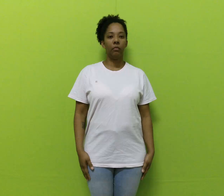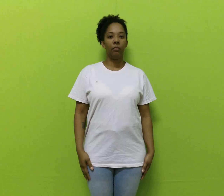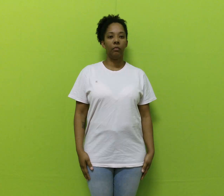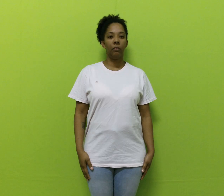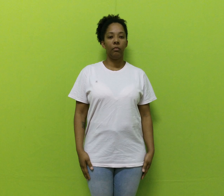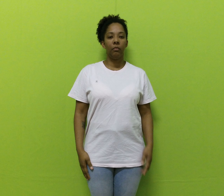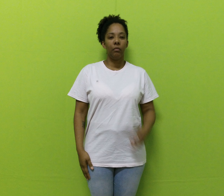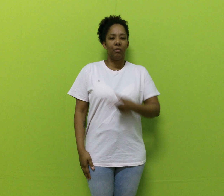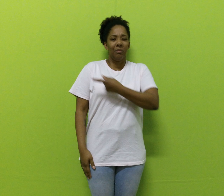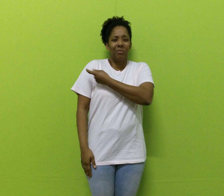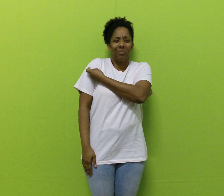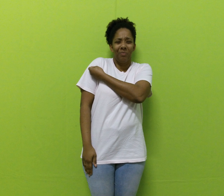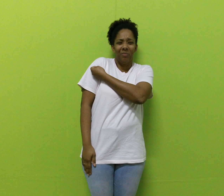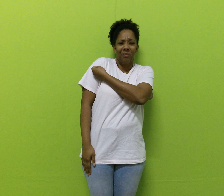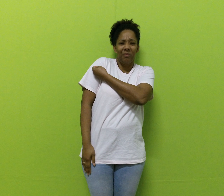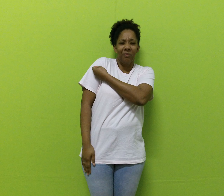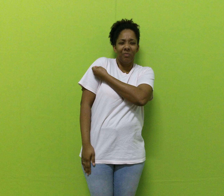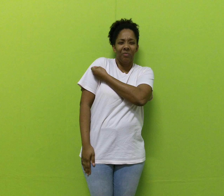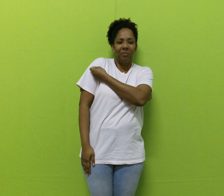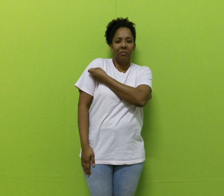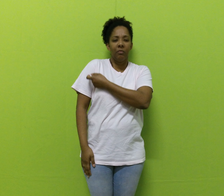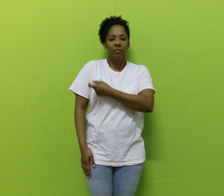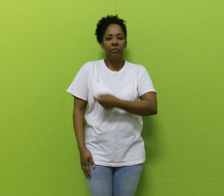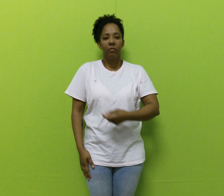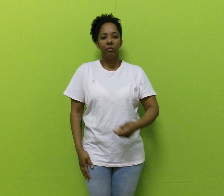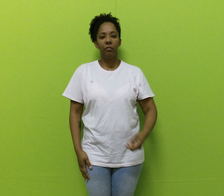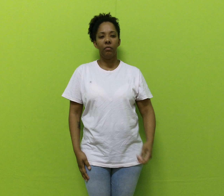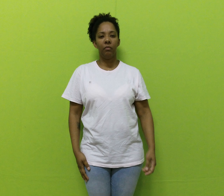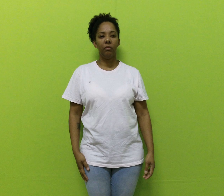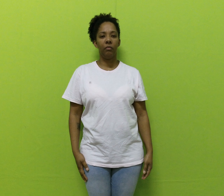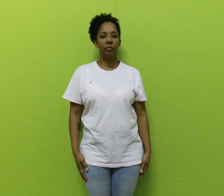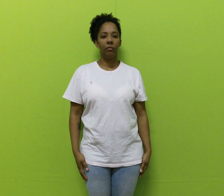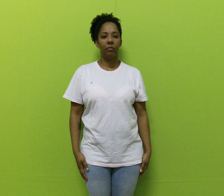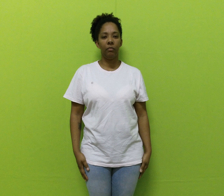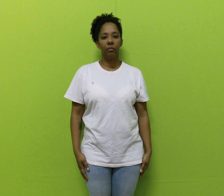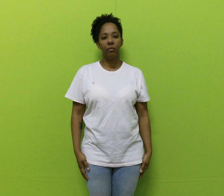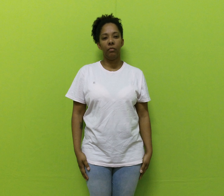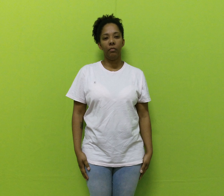vacina